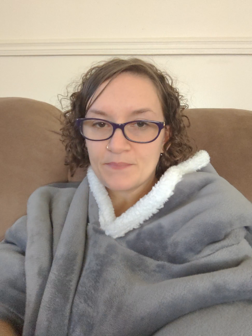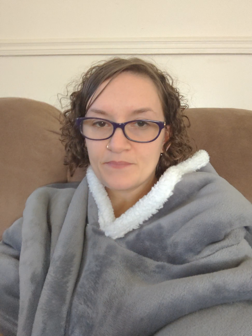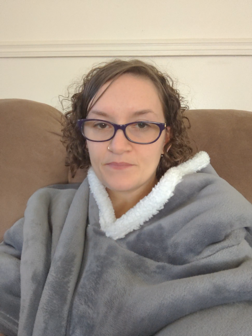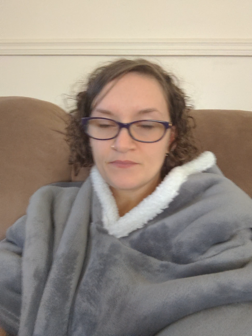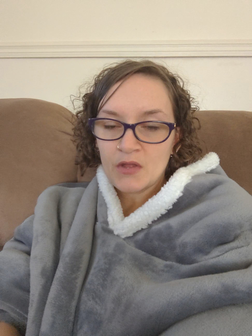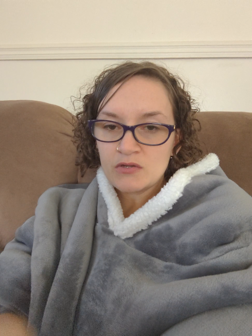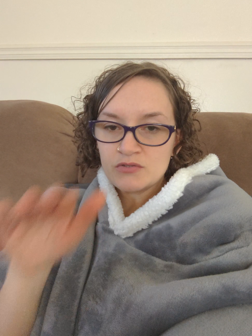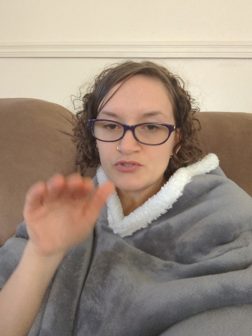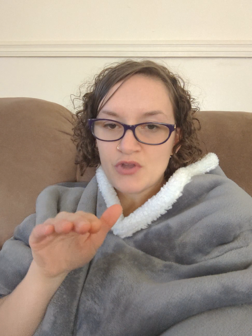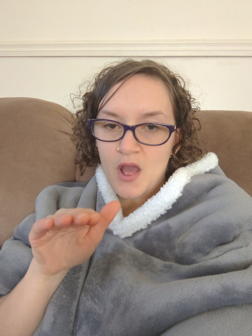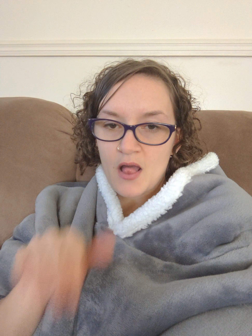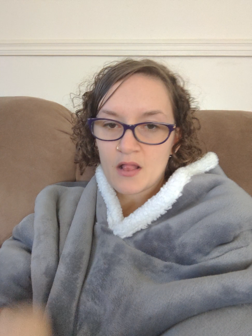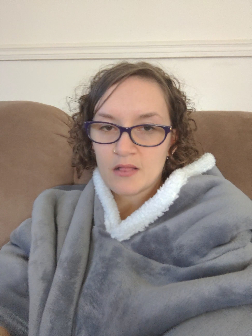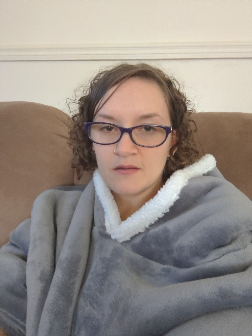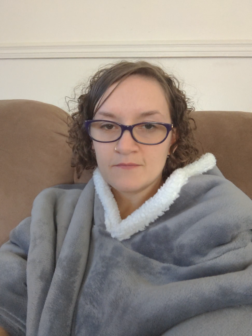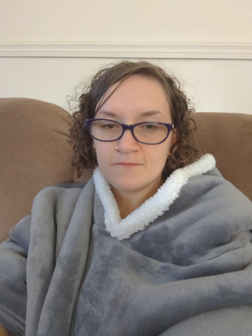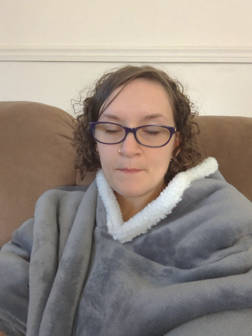child